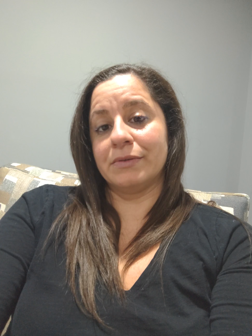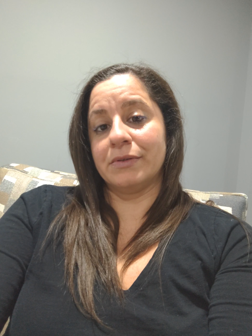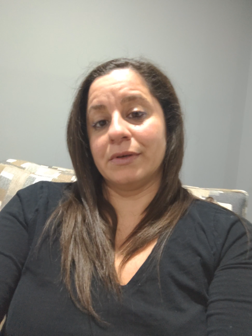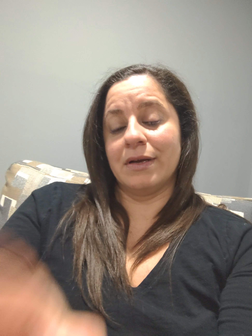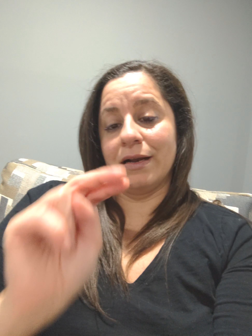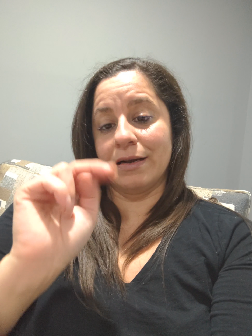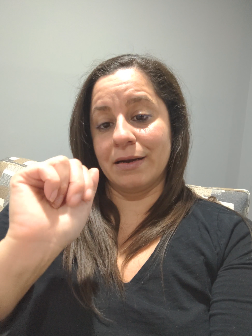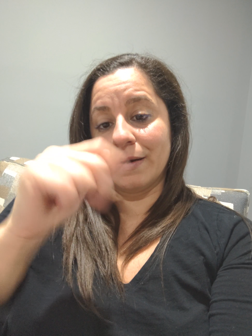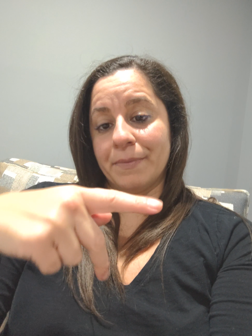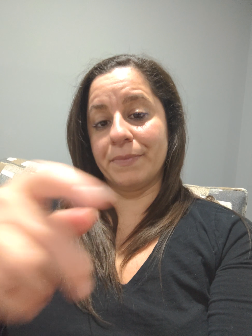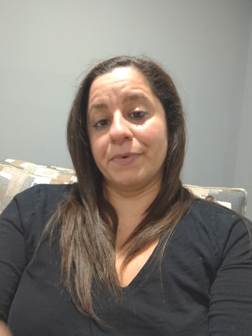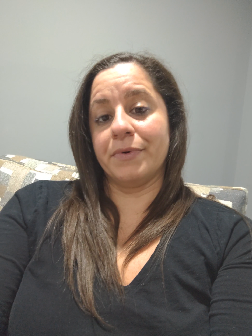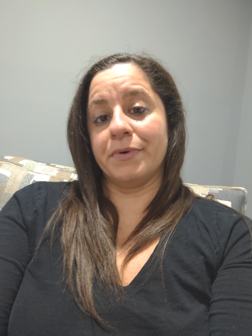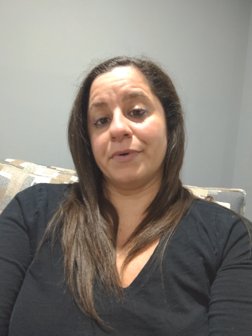nap